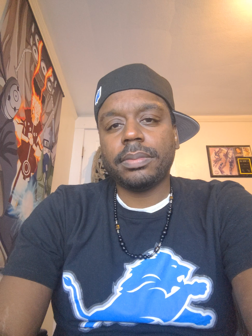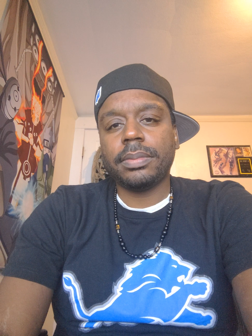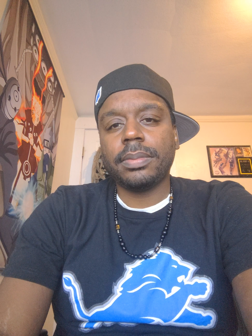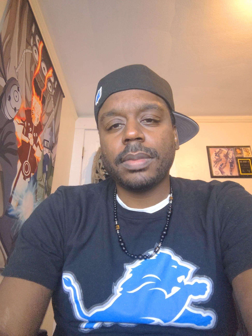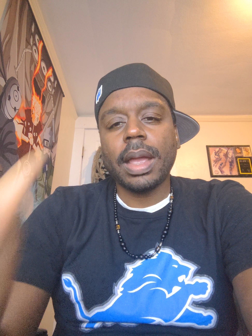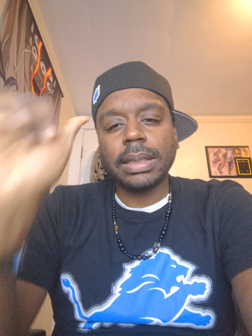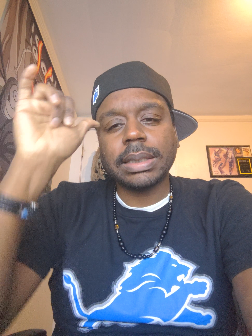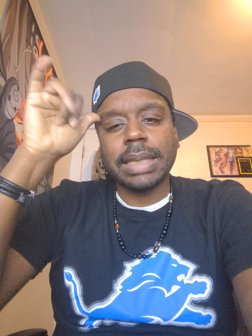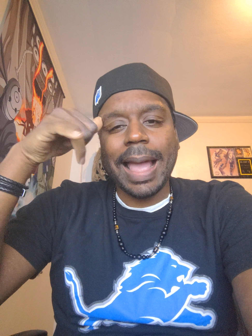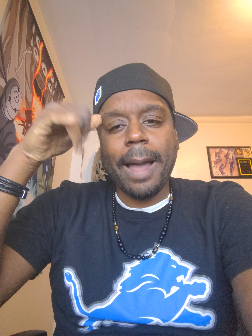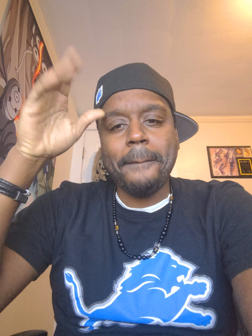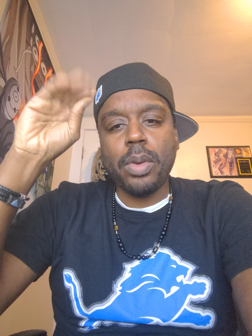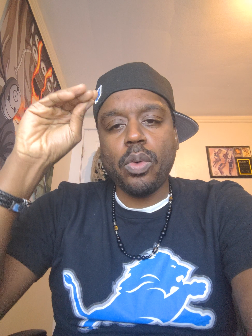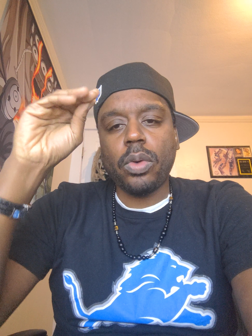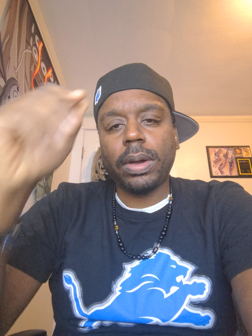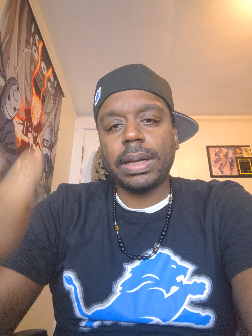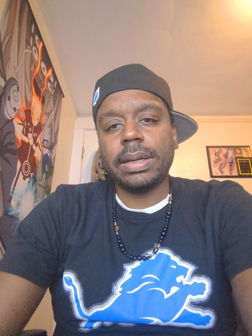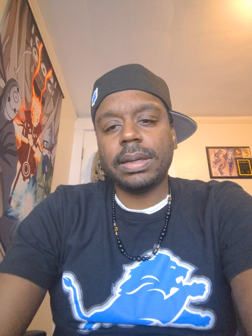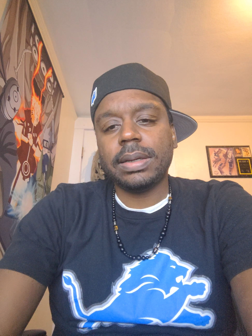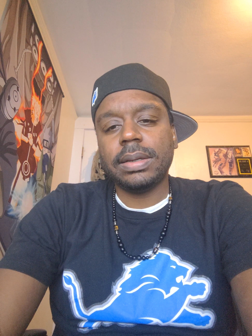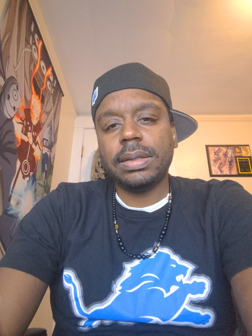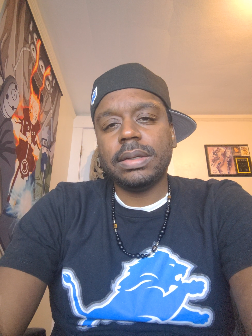cowboy